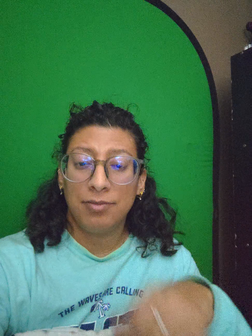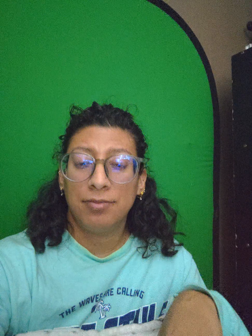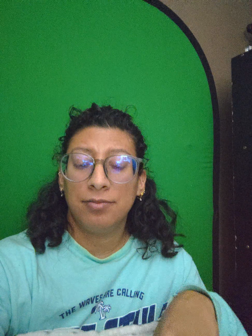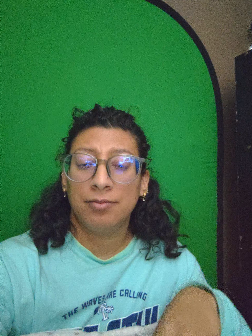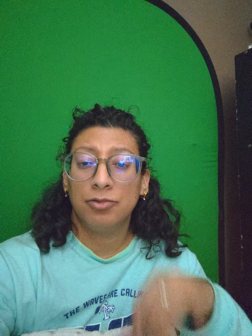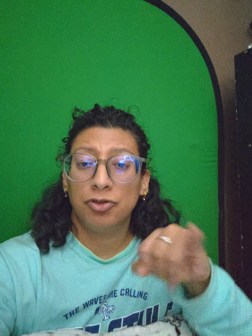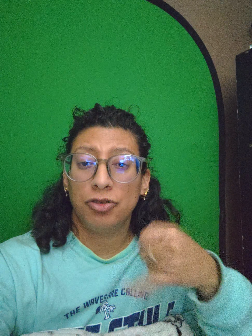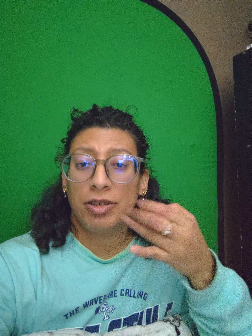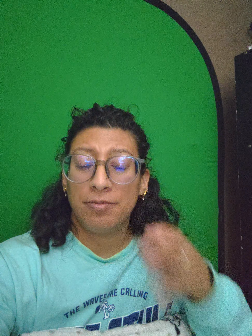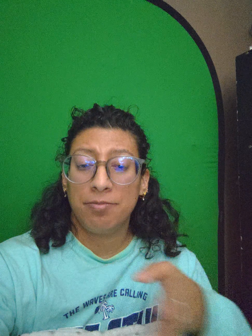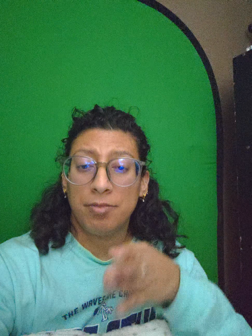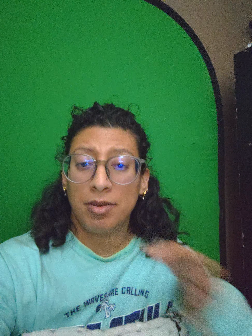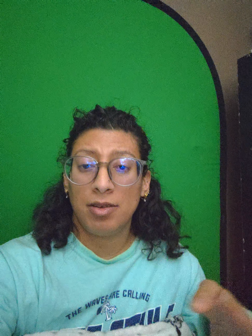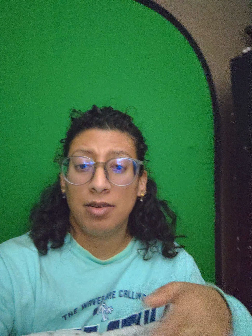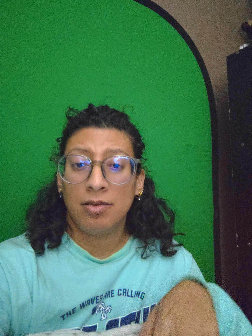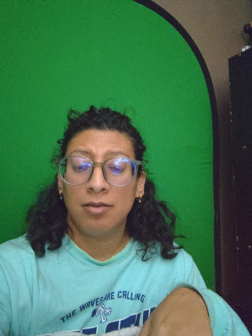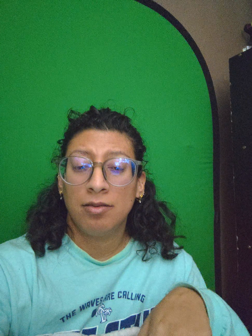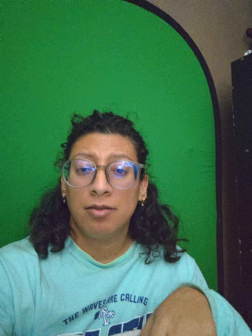jeans